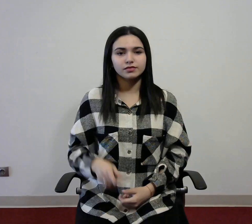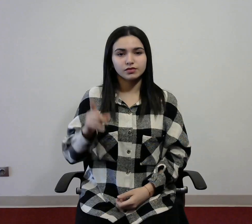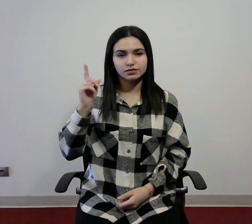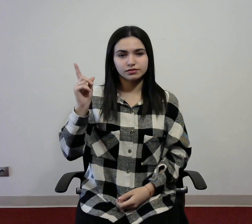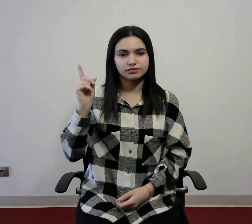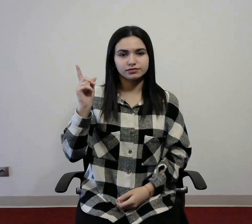onun